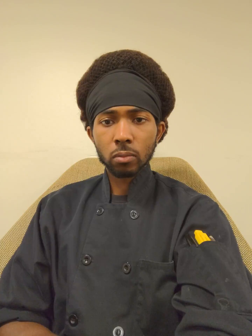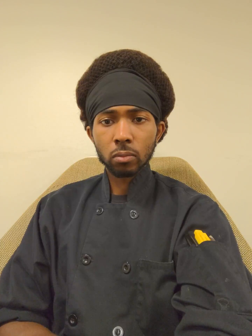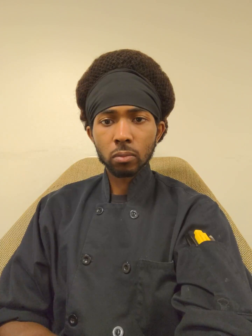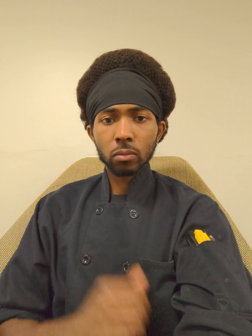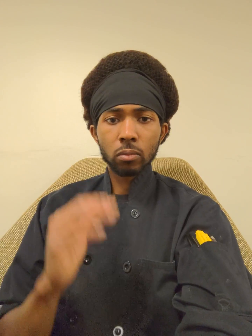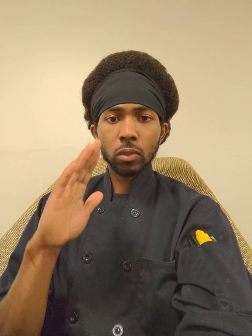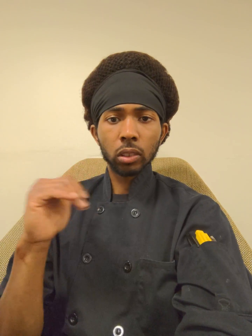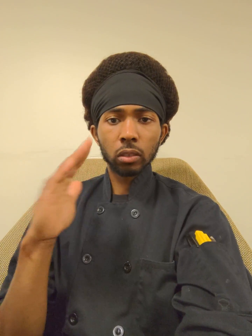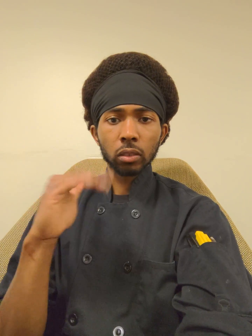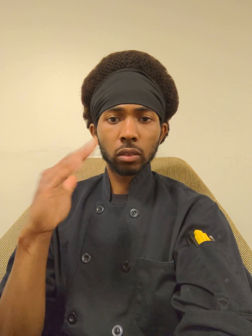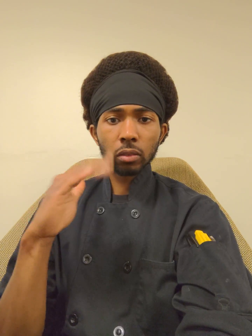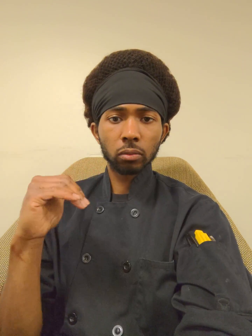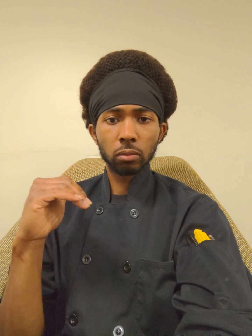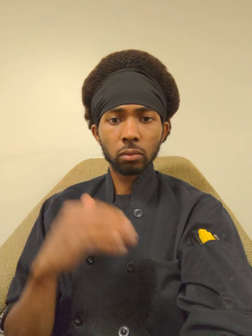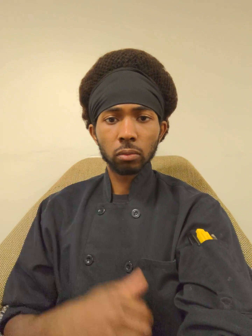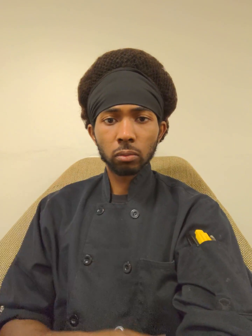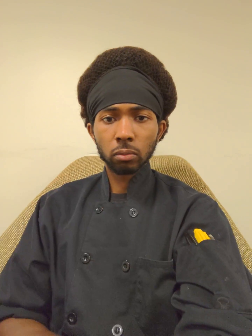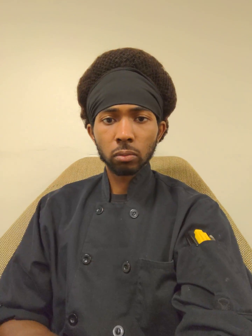downtown